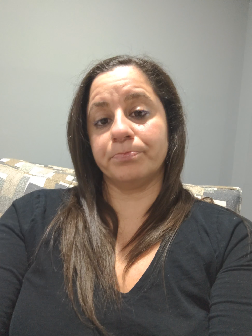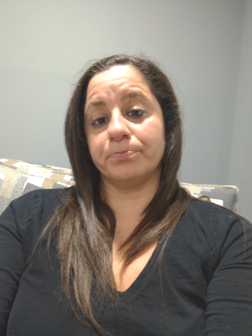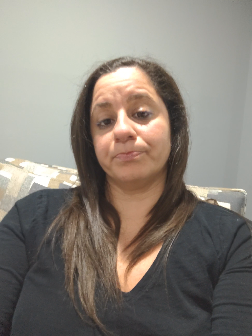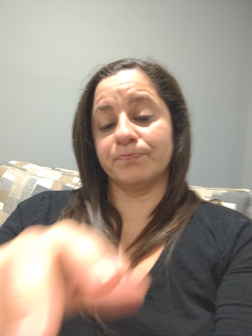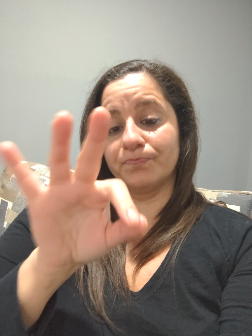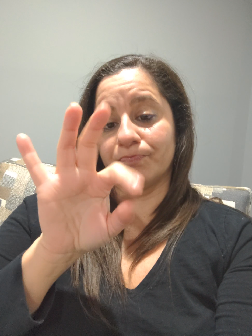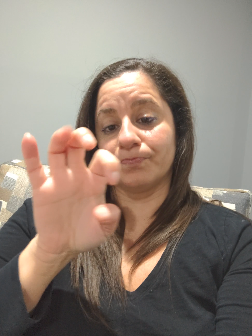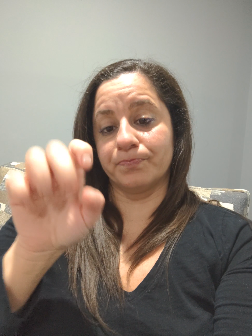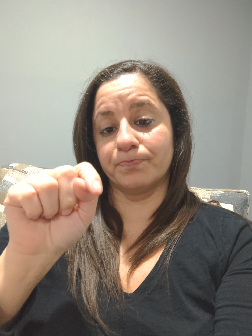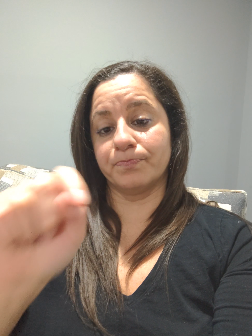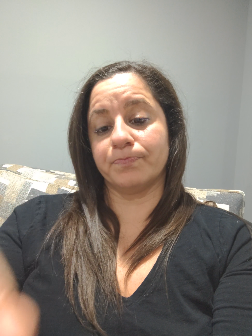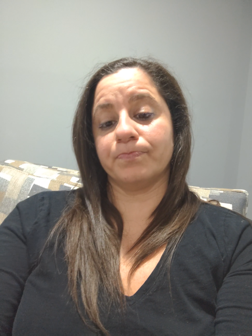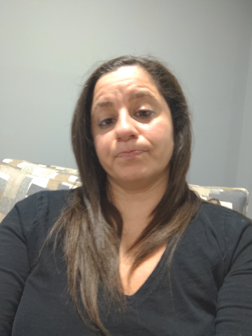feet